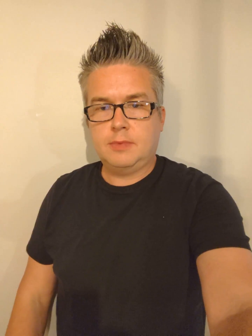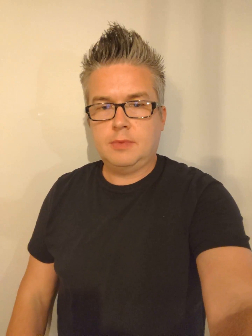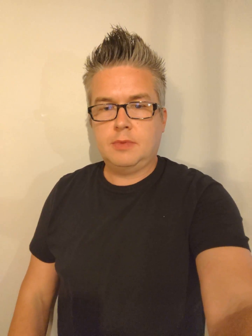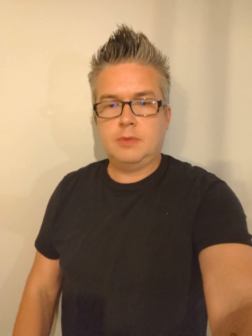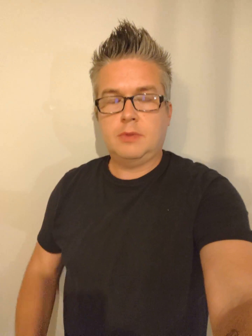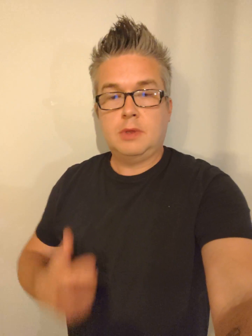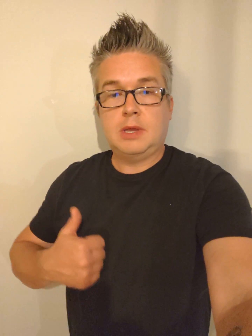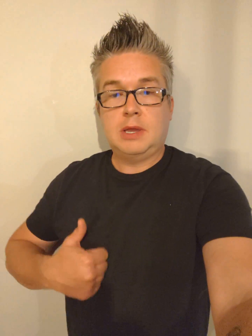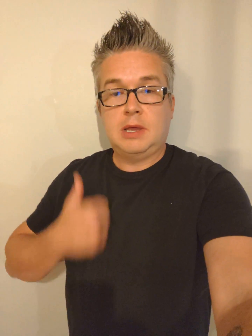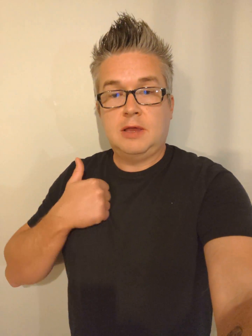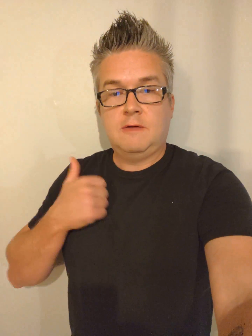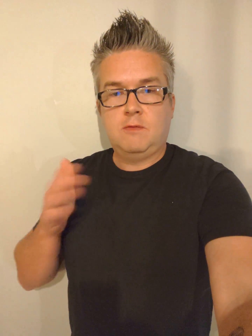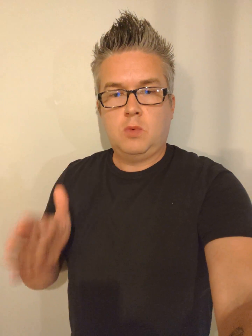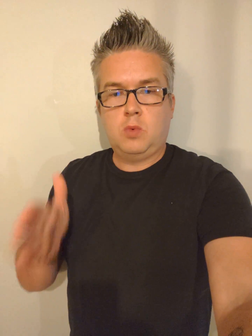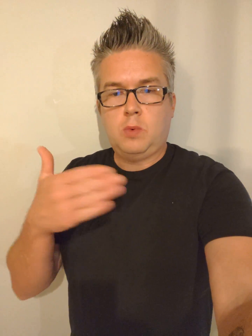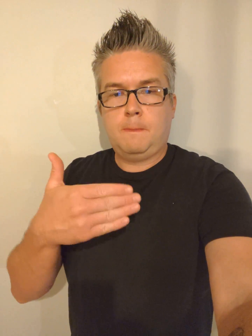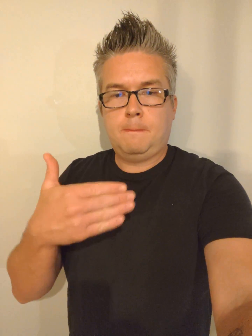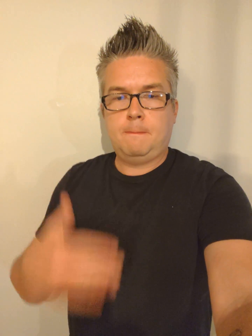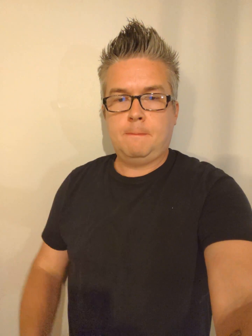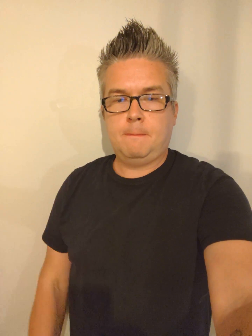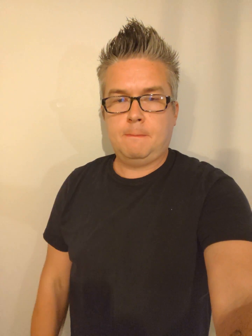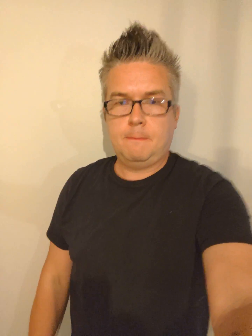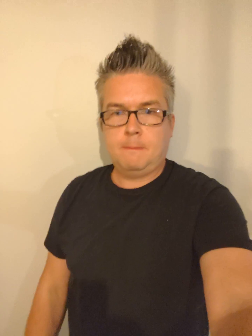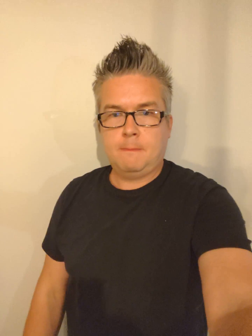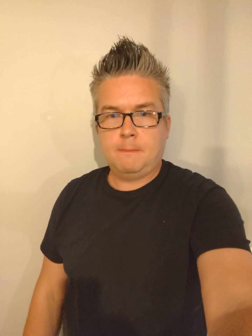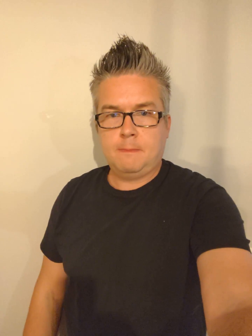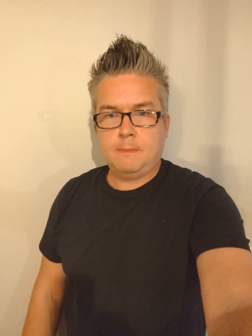living room